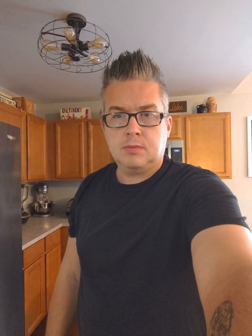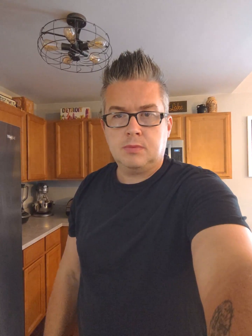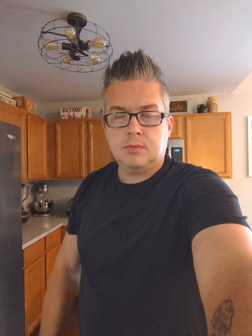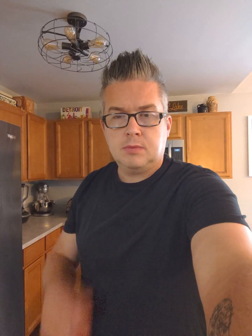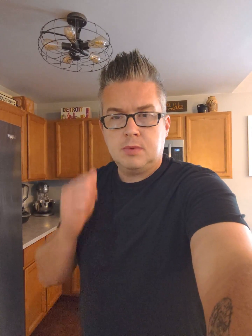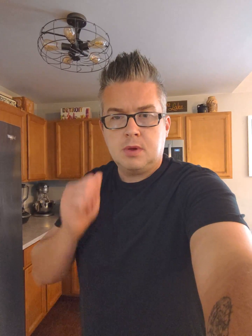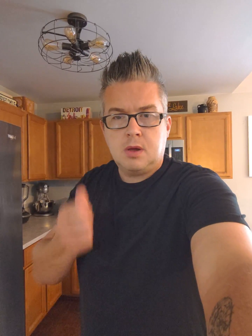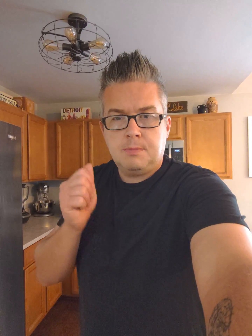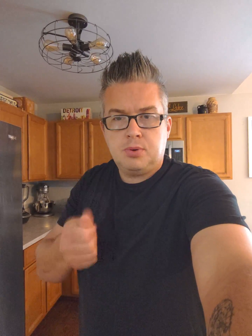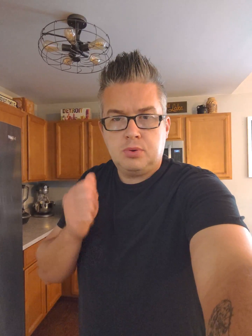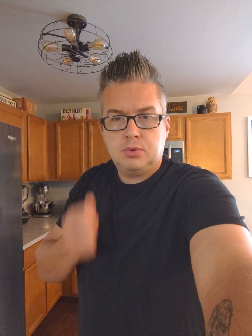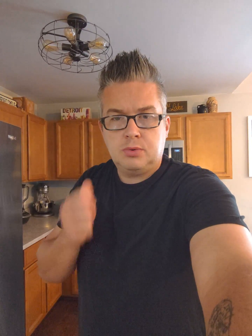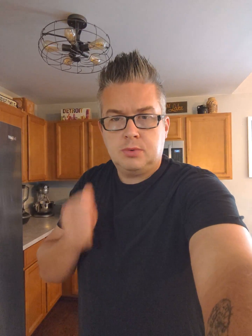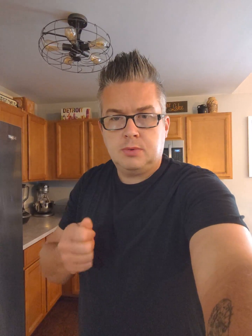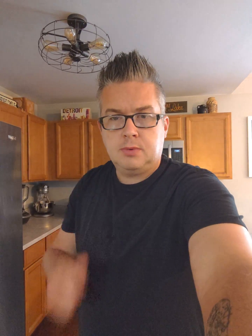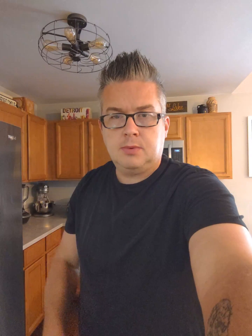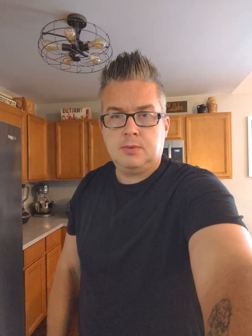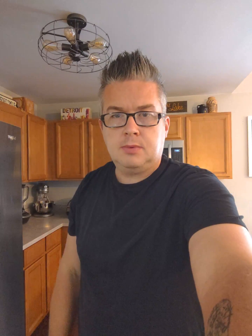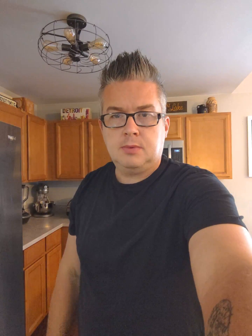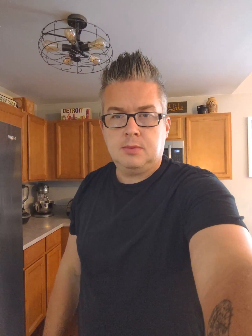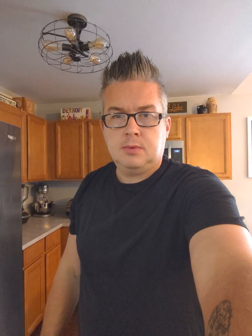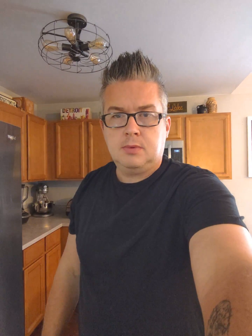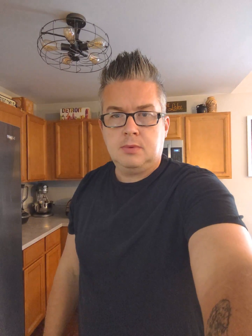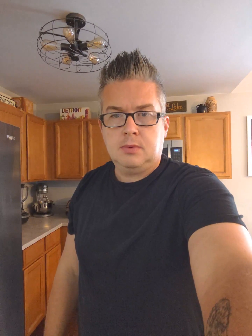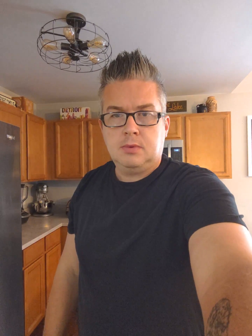hammer